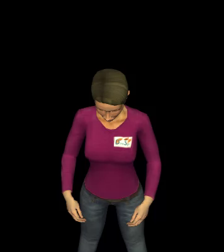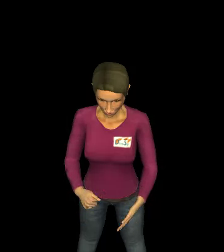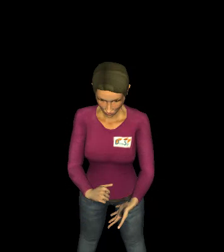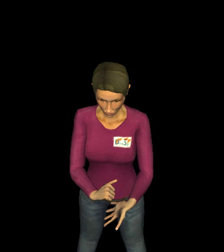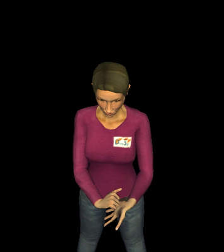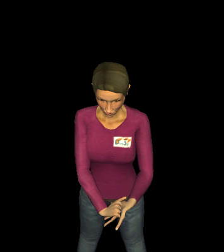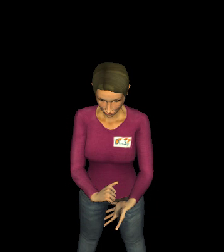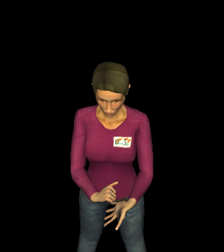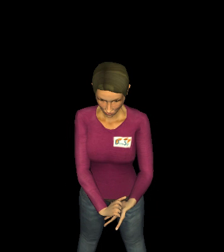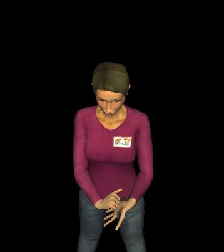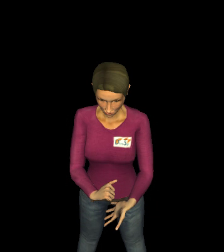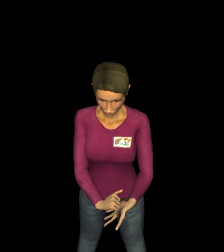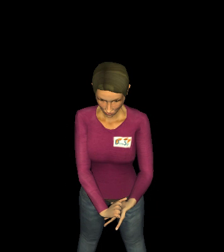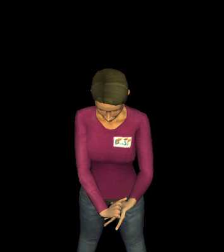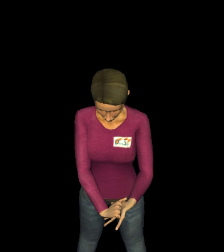شهية